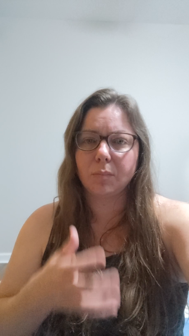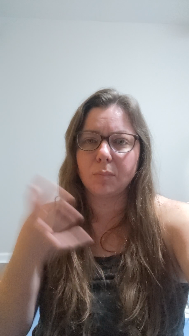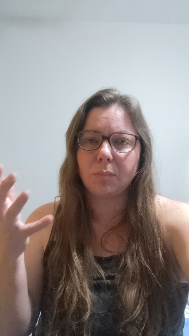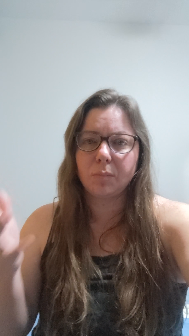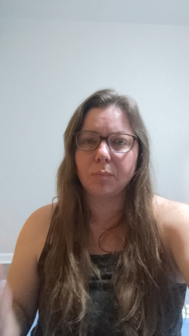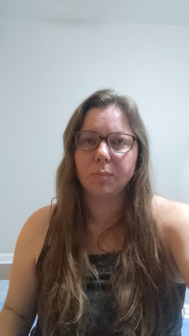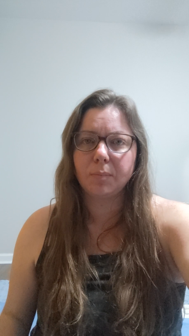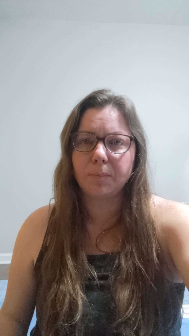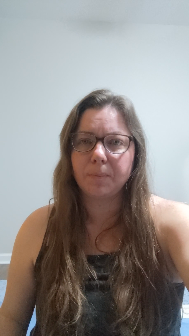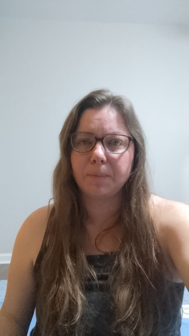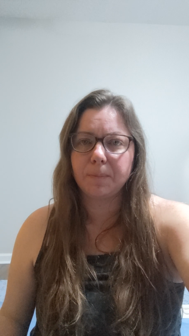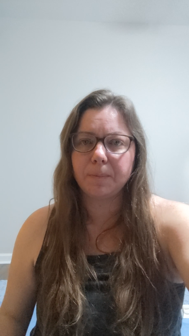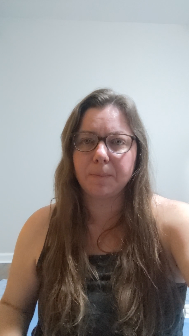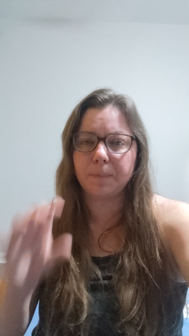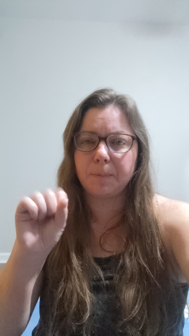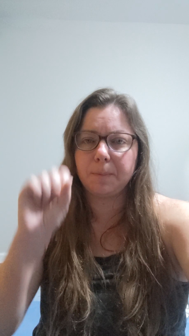ladder